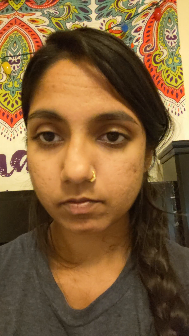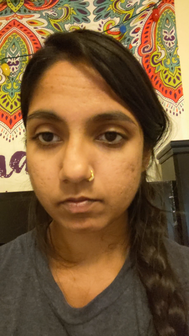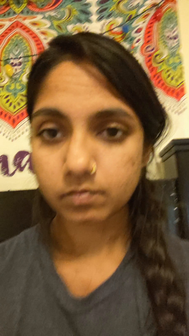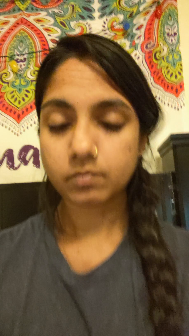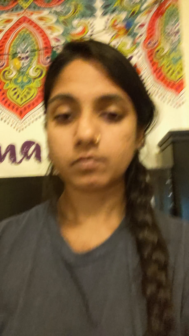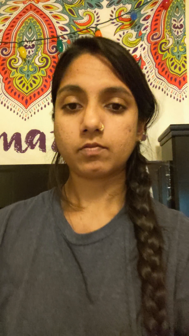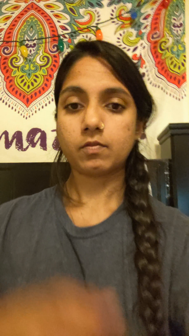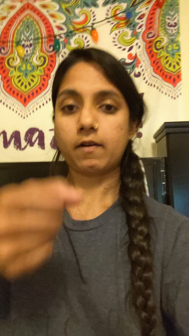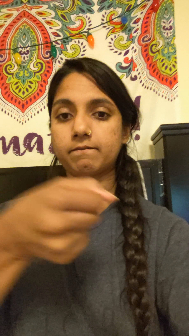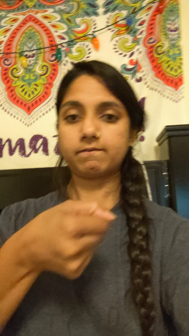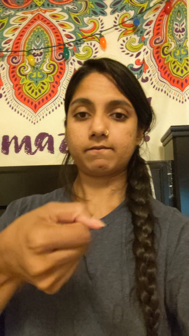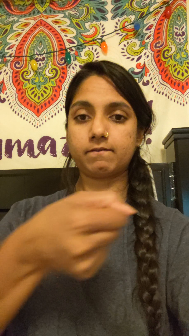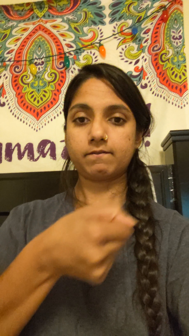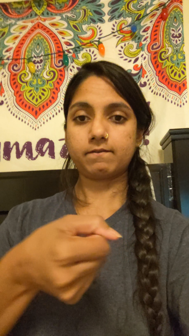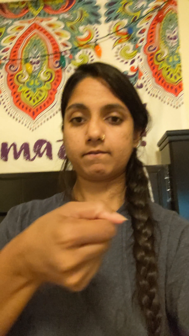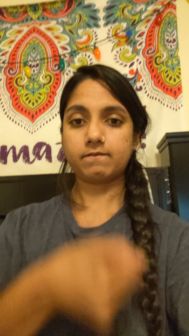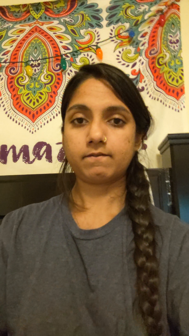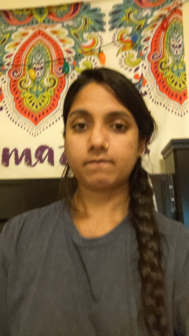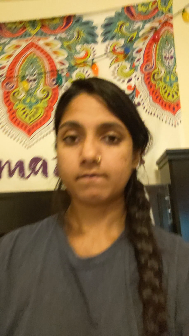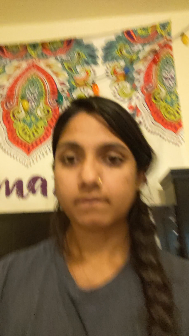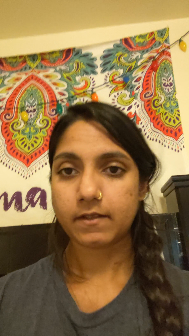coffee